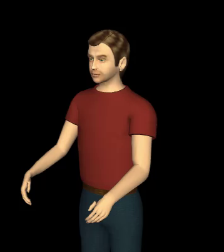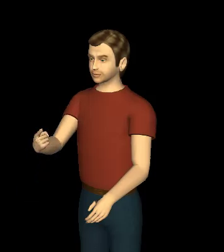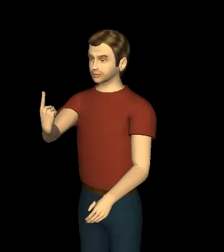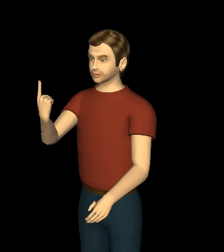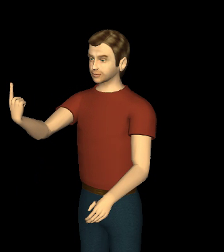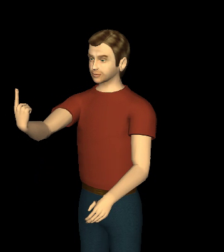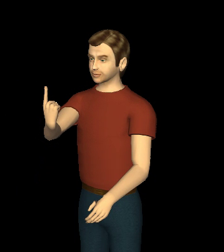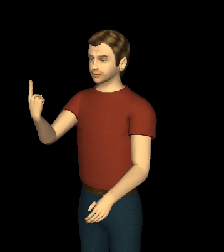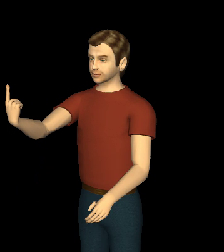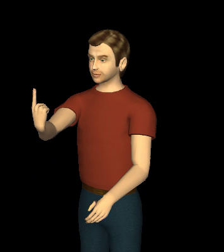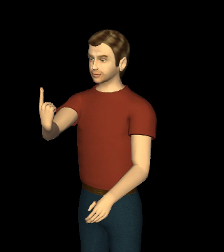دائما